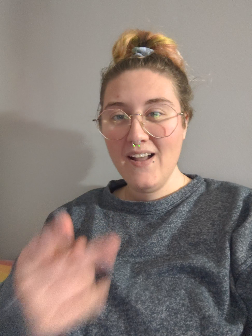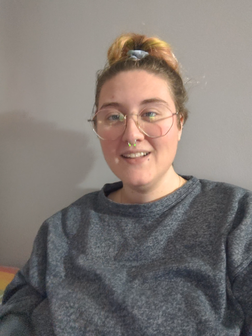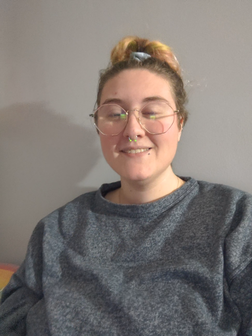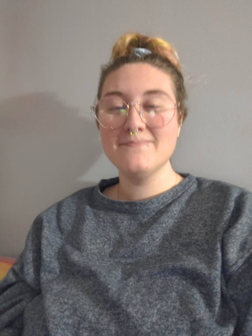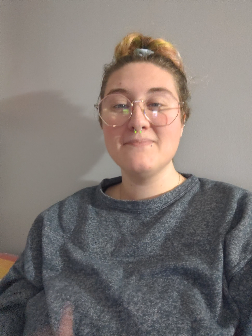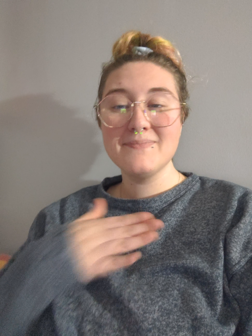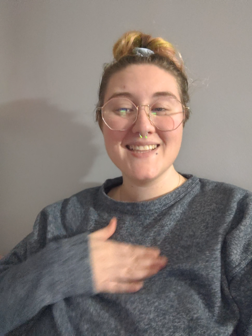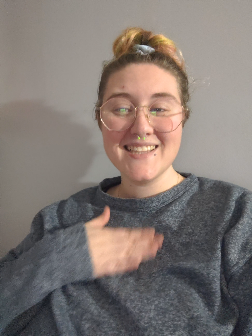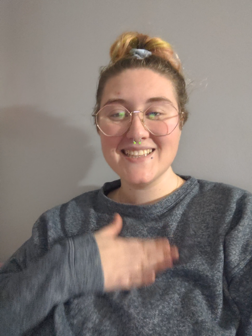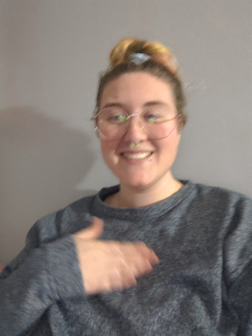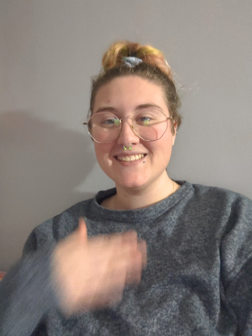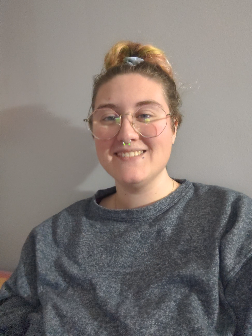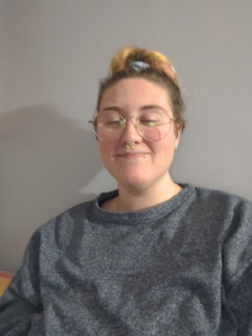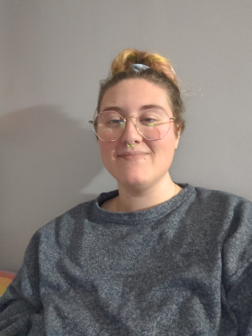please